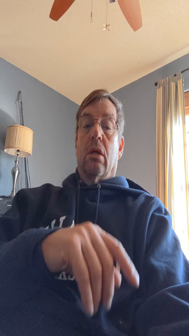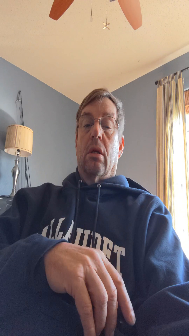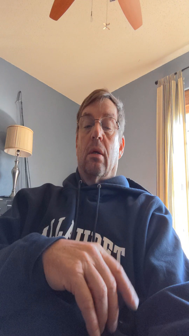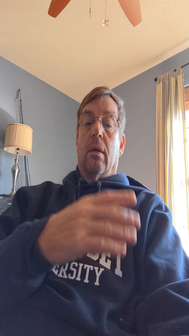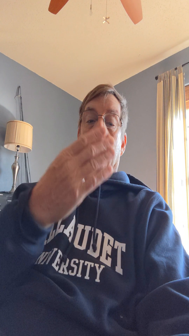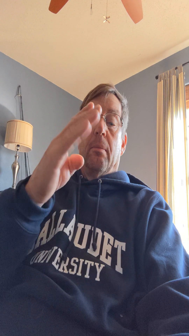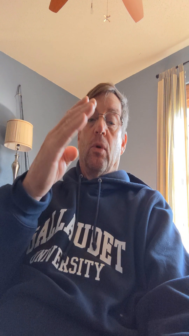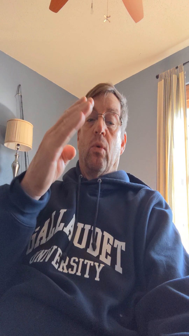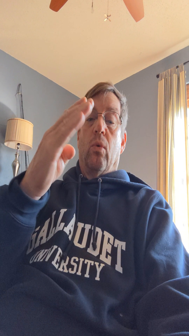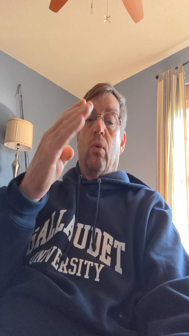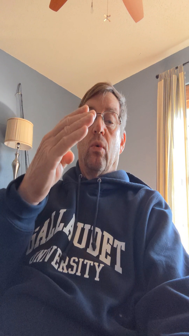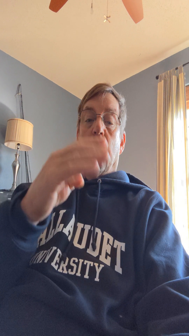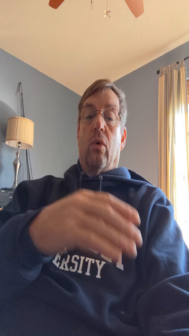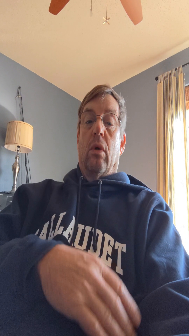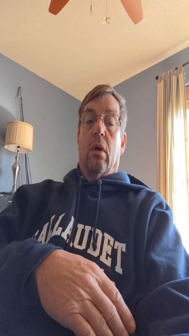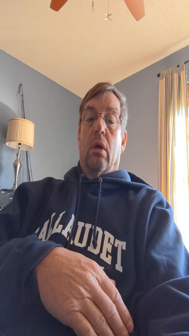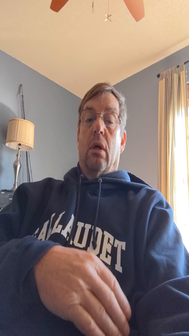blue